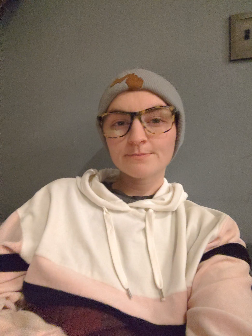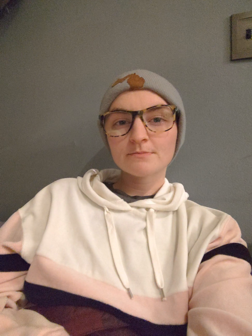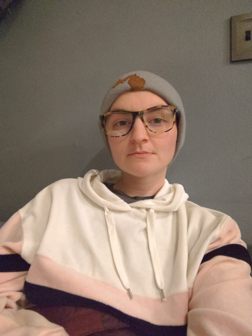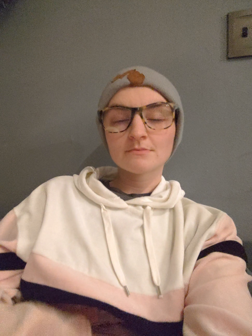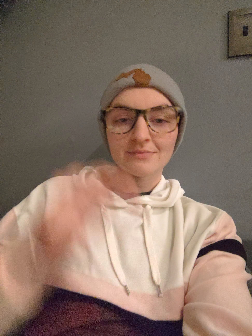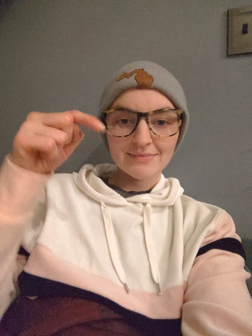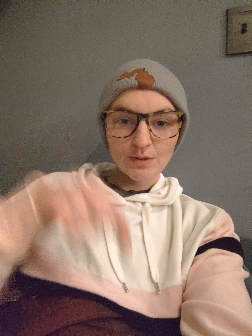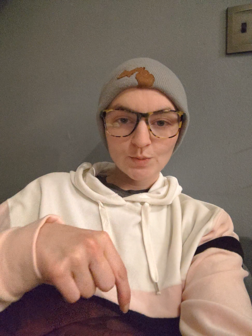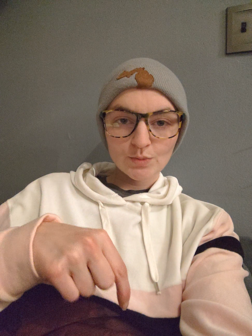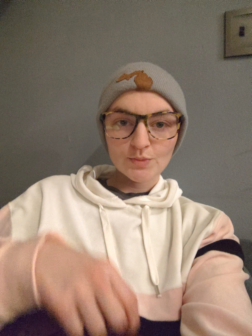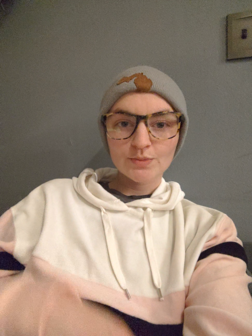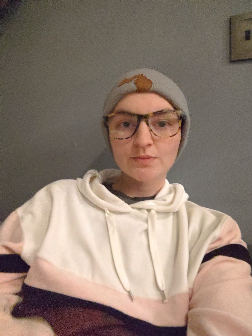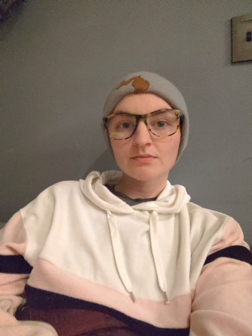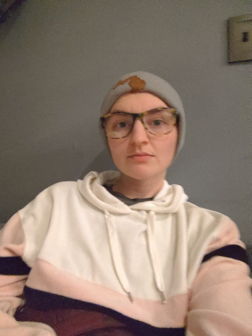down